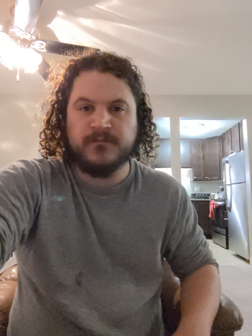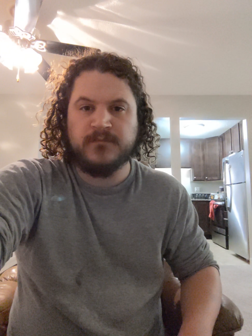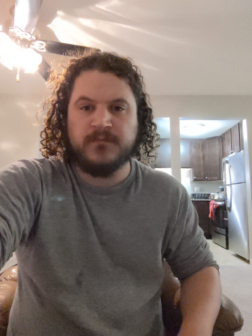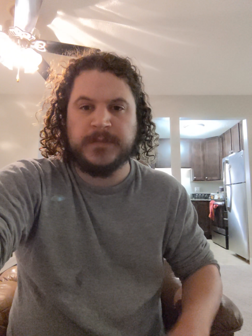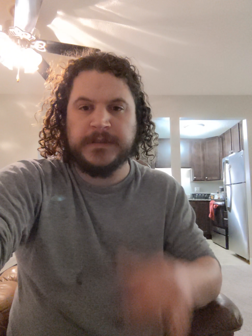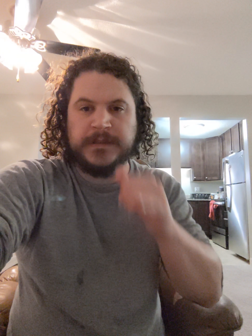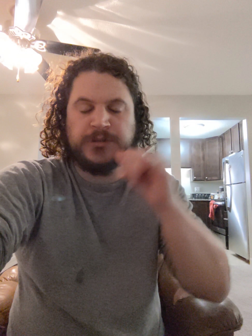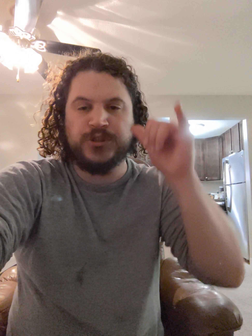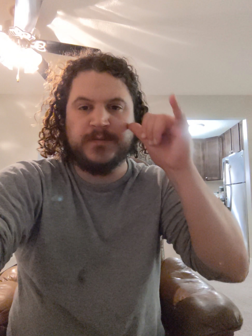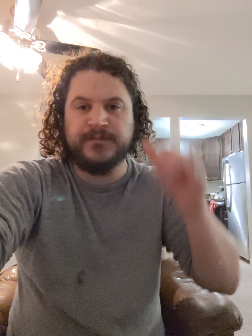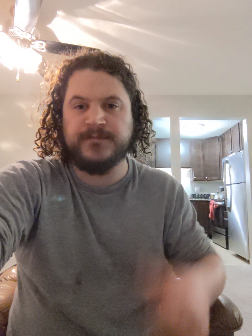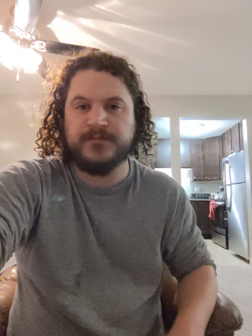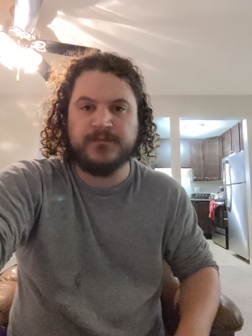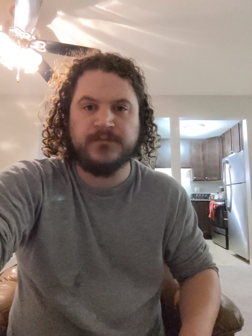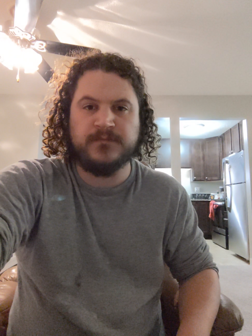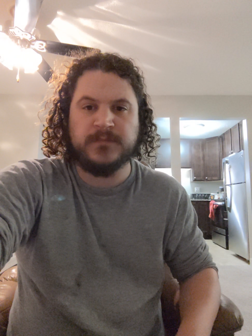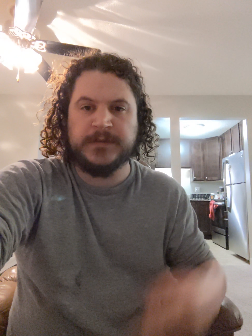yesterday